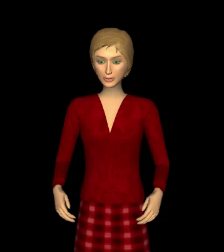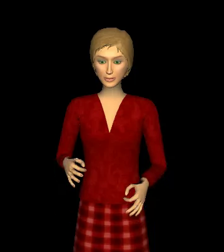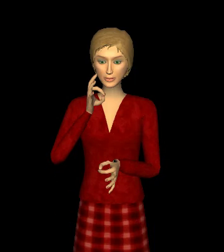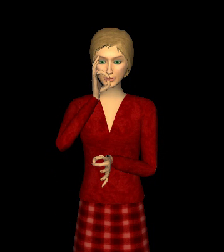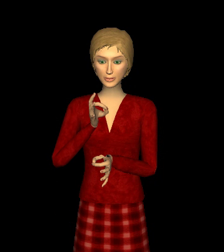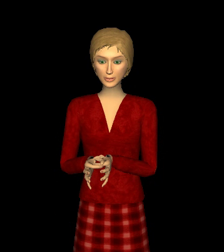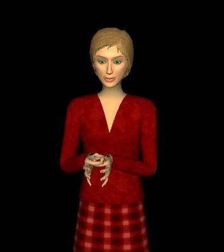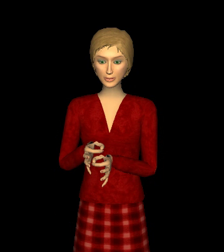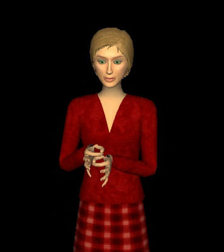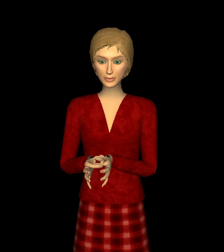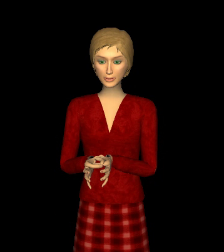حبة عنب